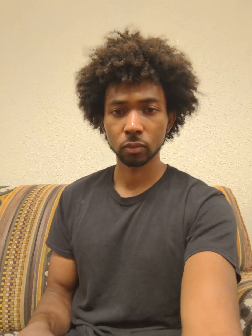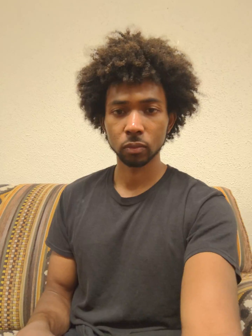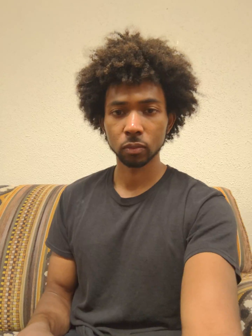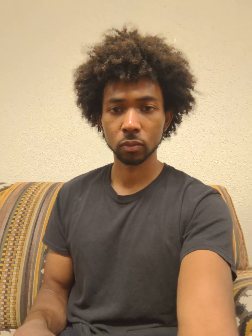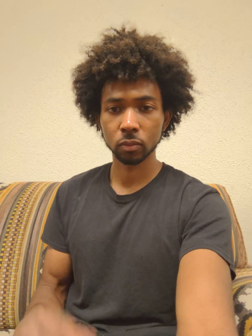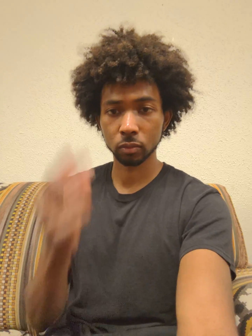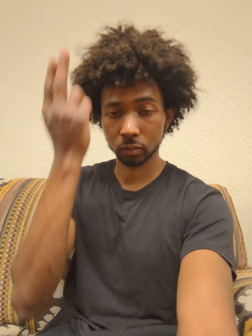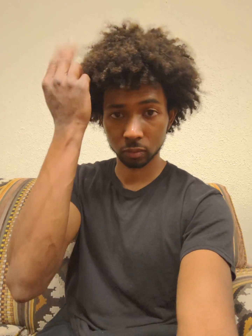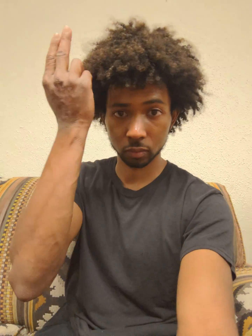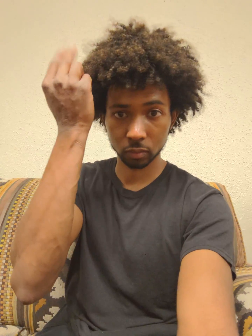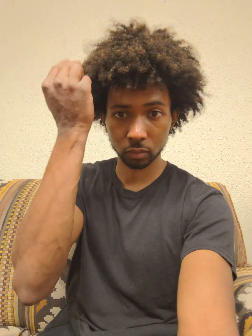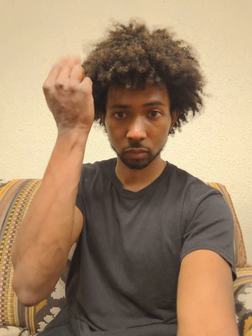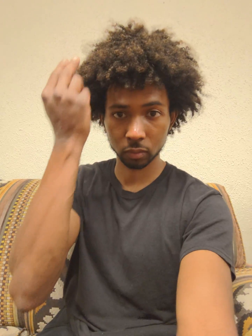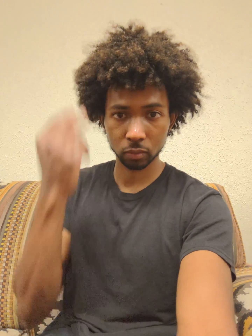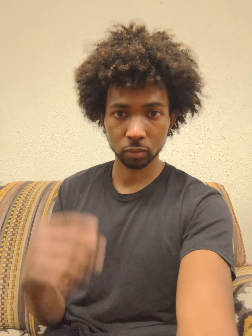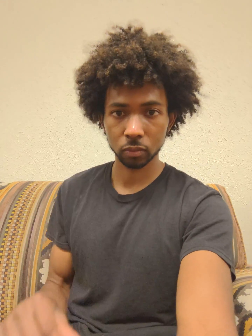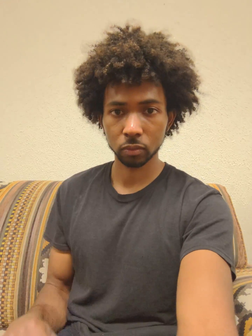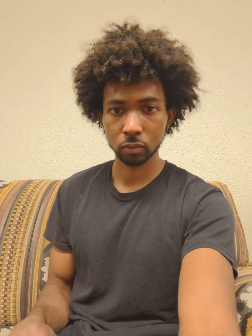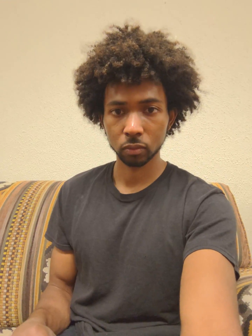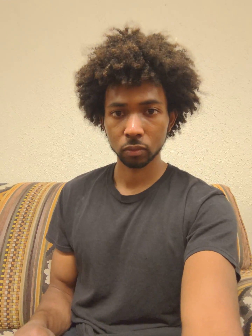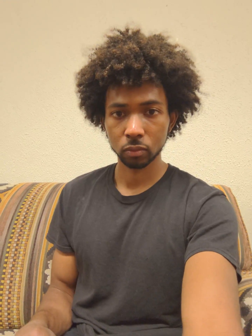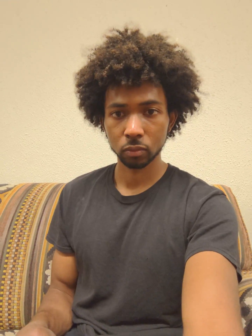rabbit